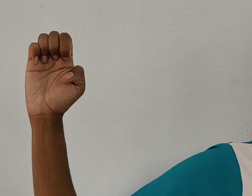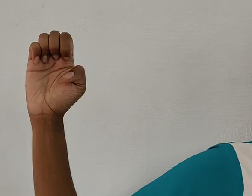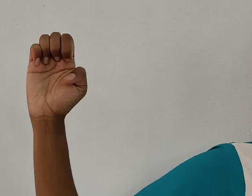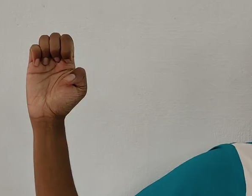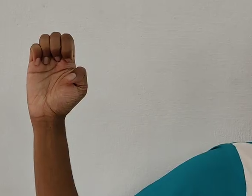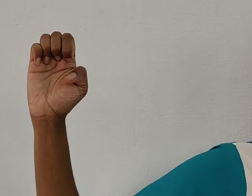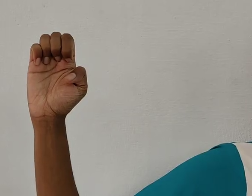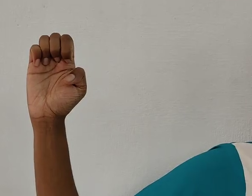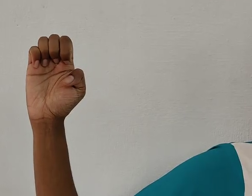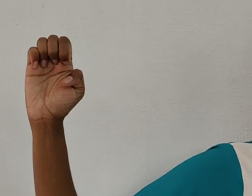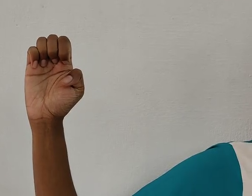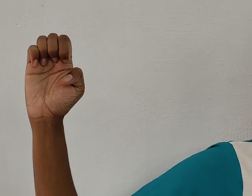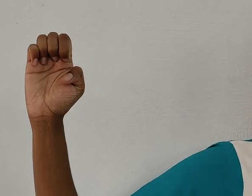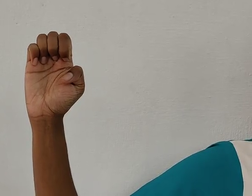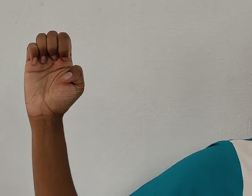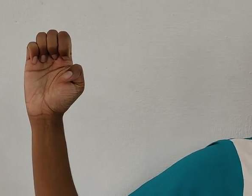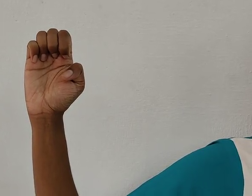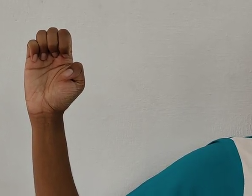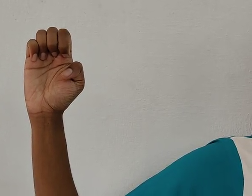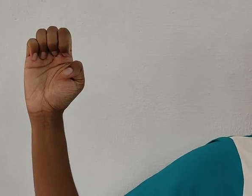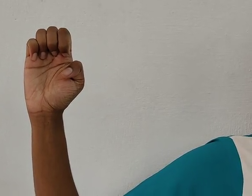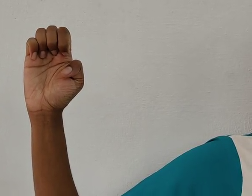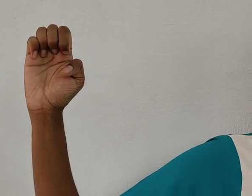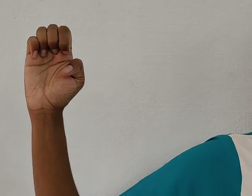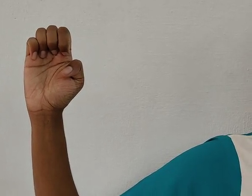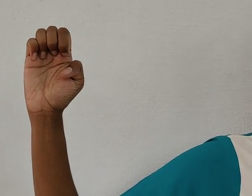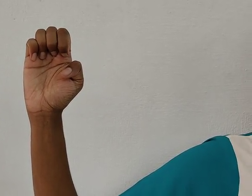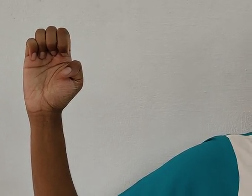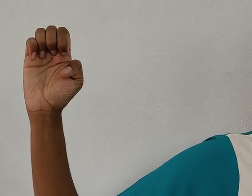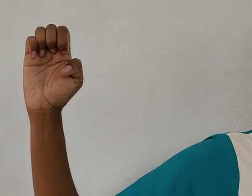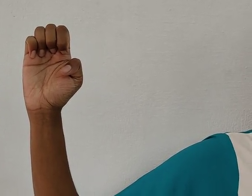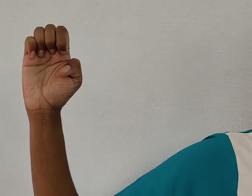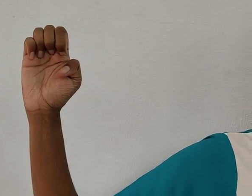ഇ